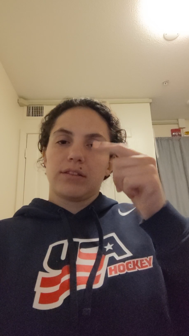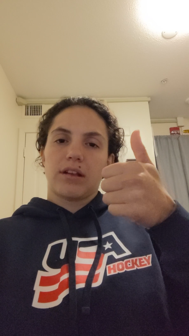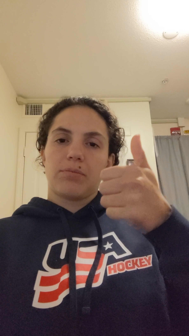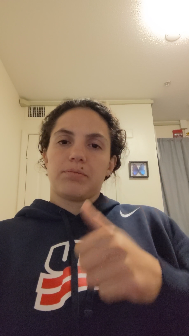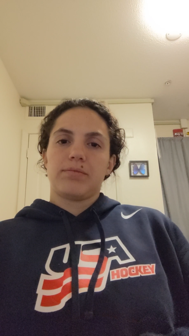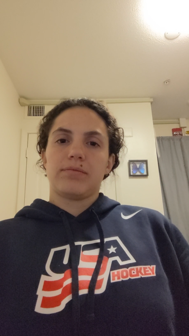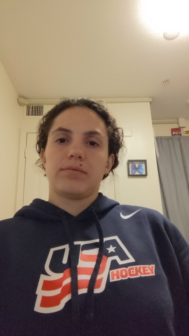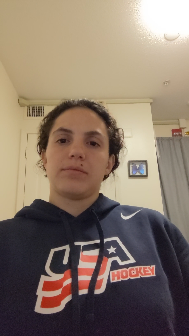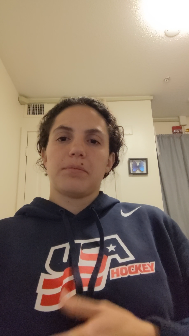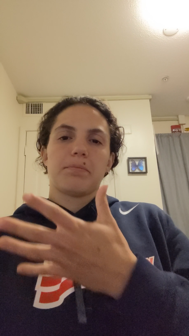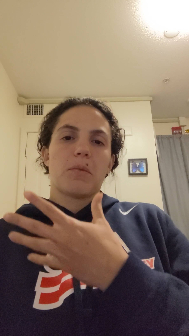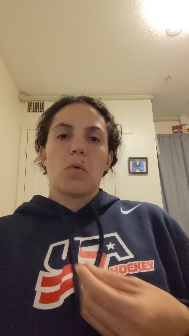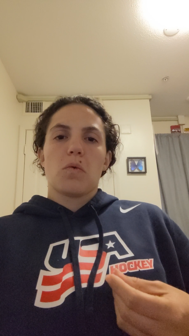poor